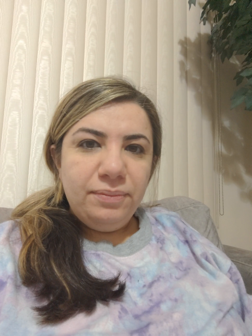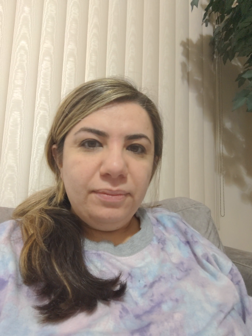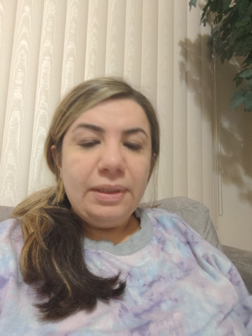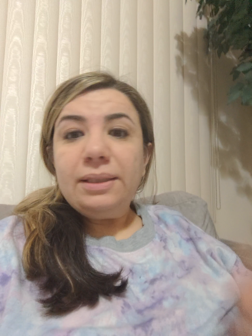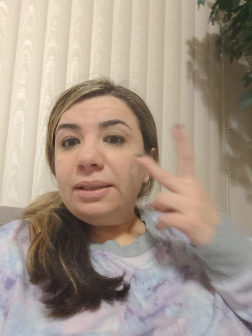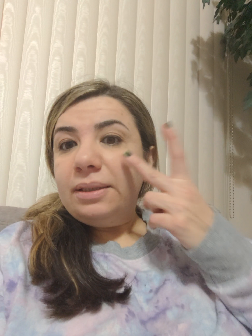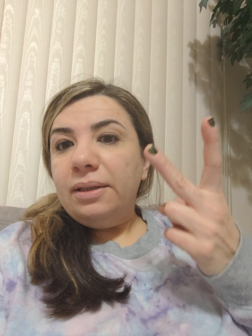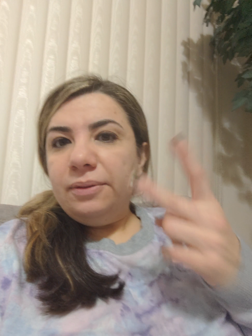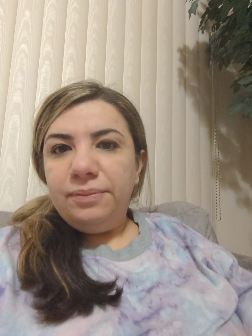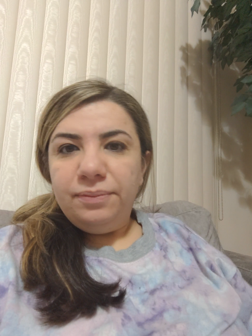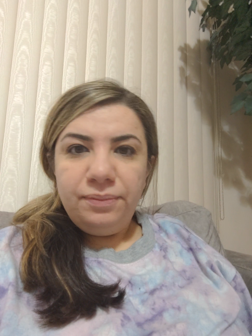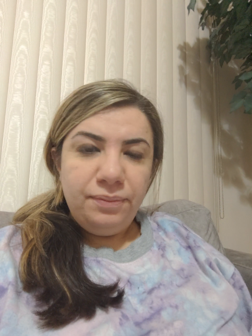see